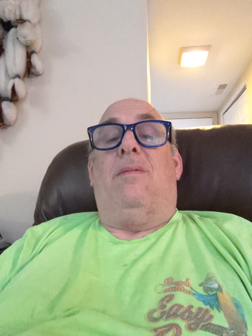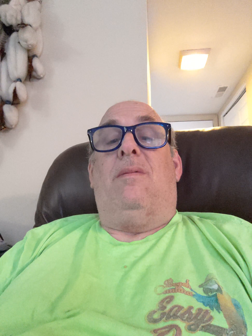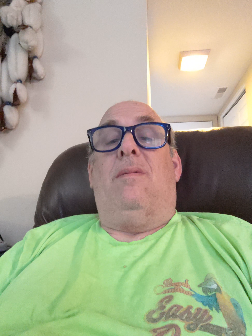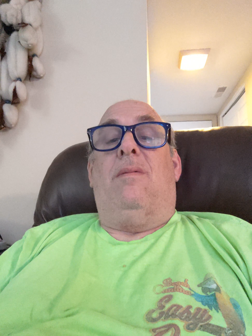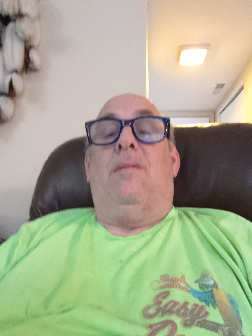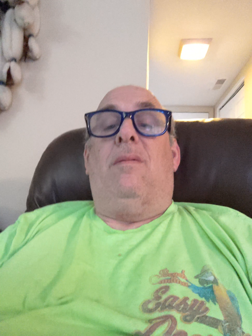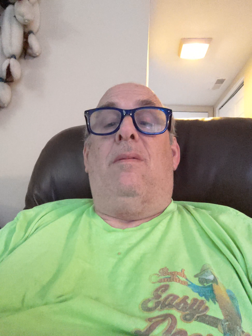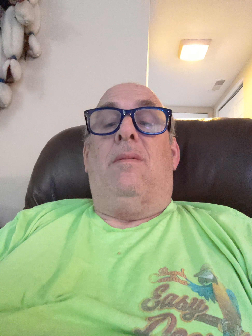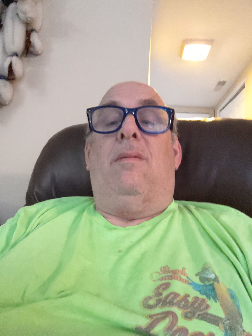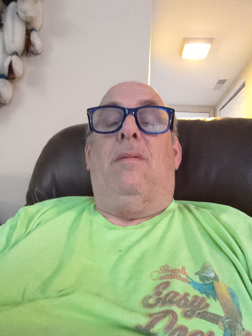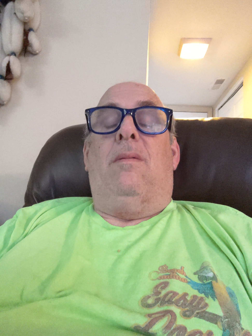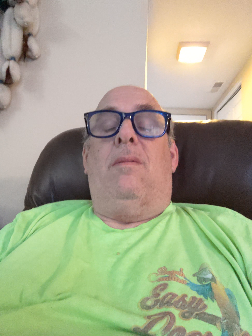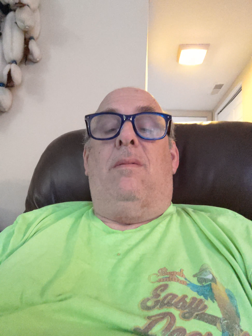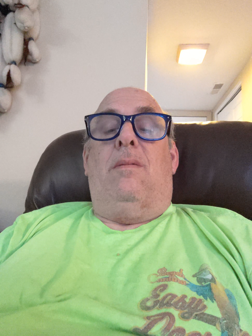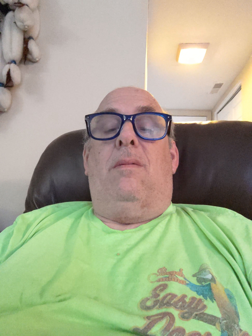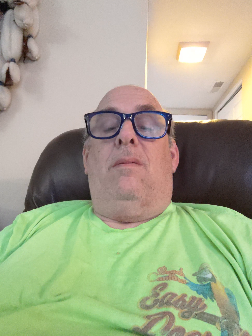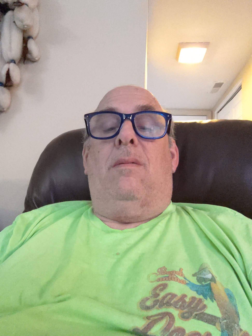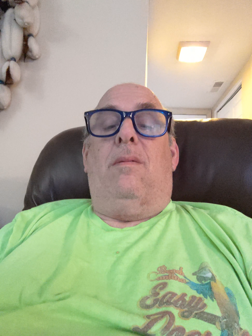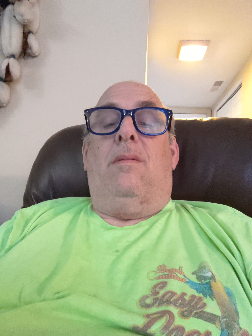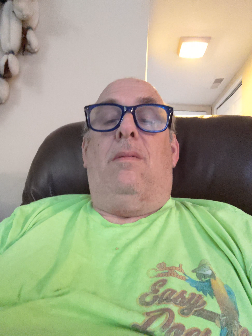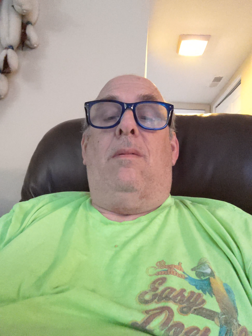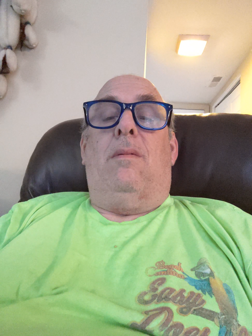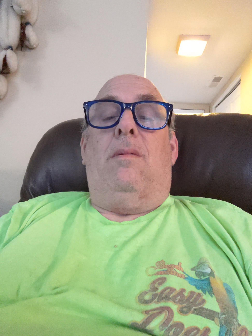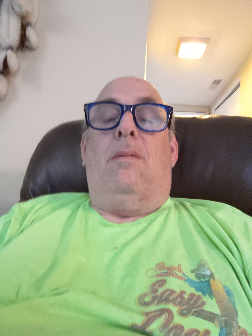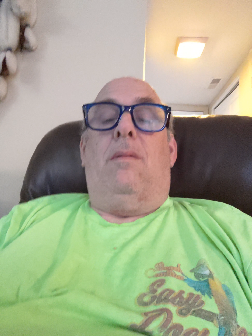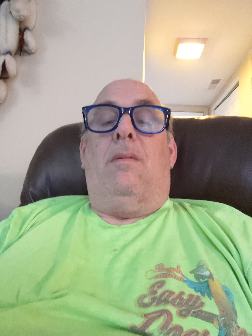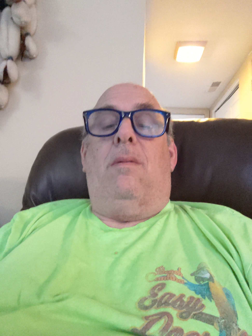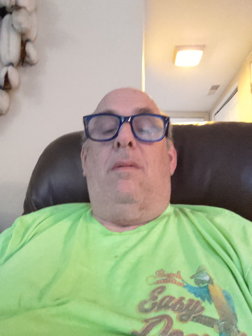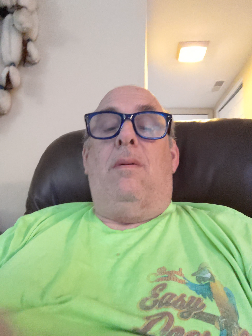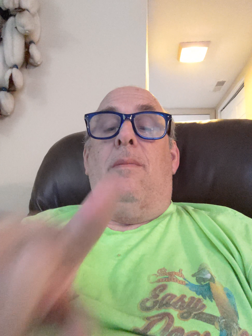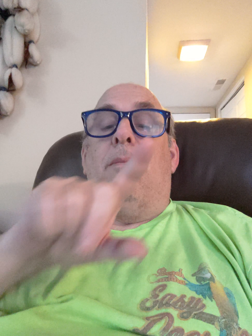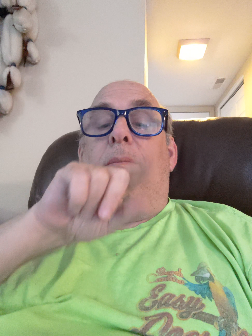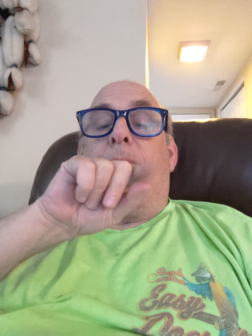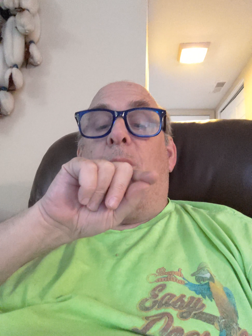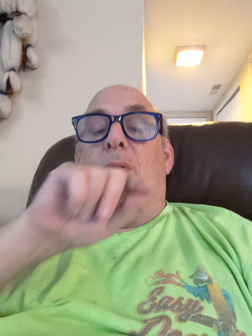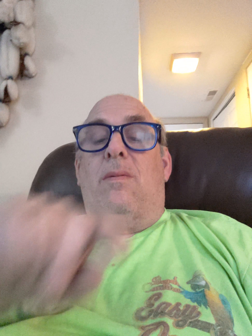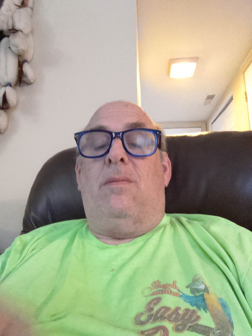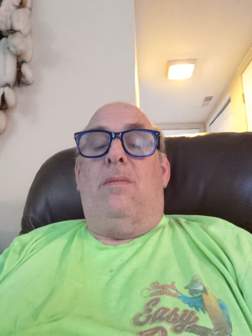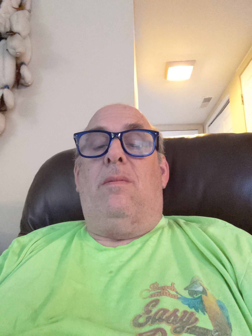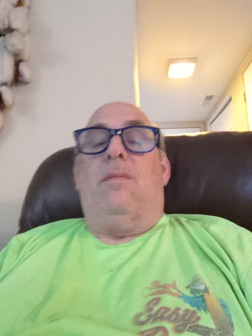bird